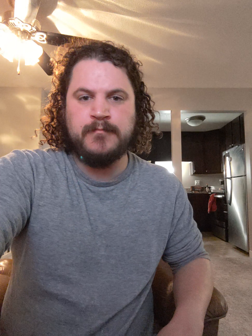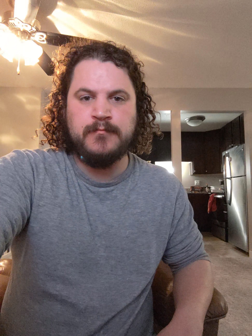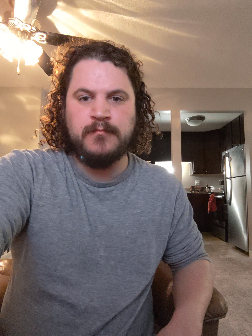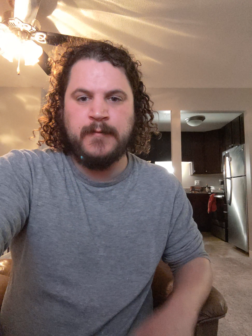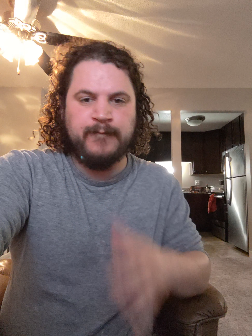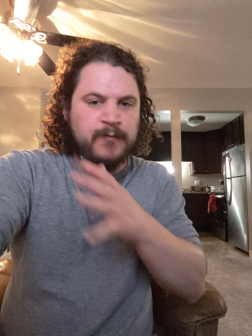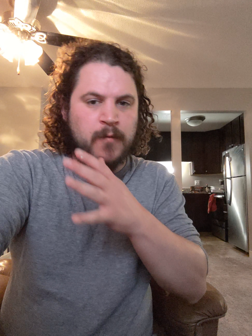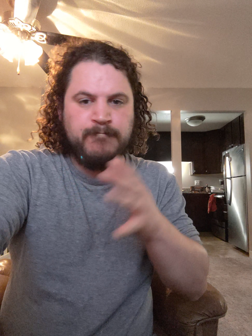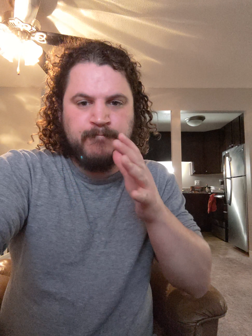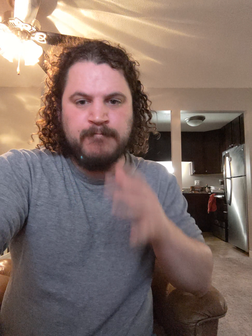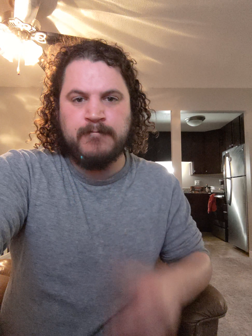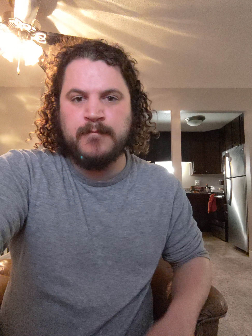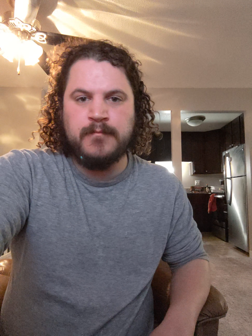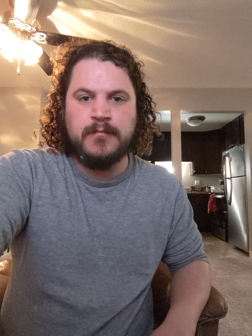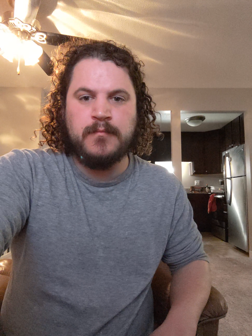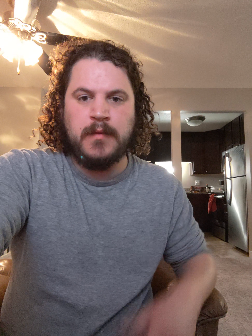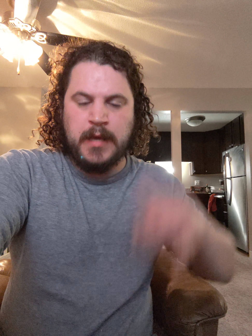farm